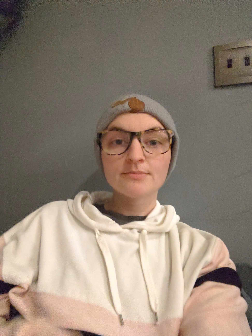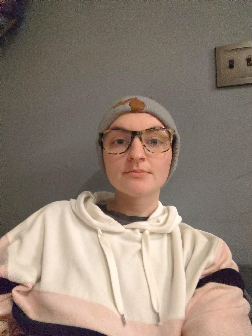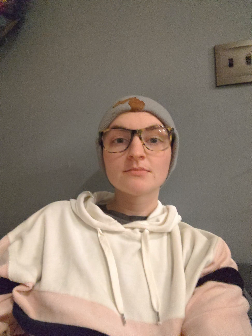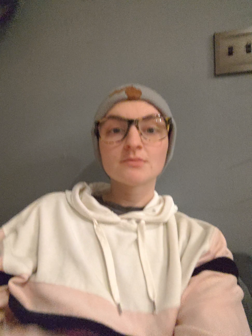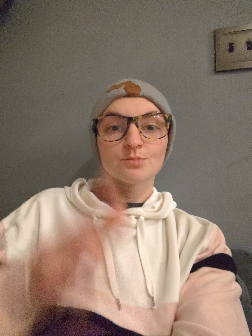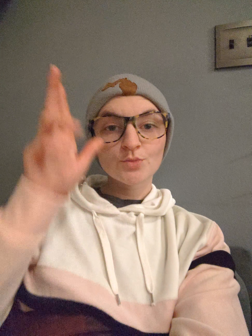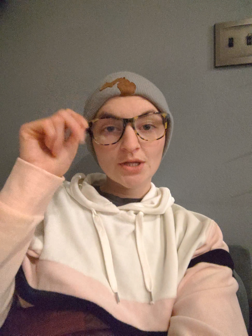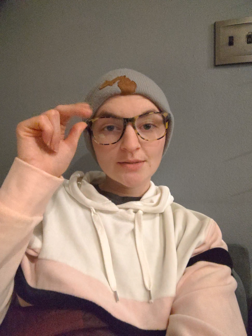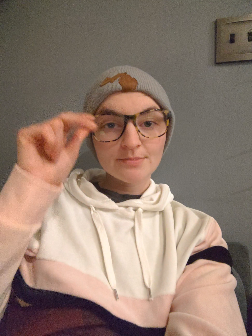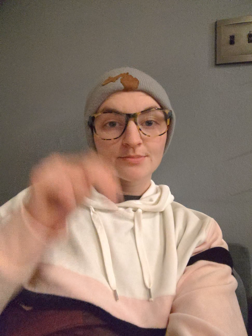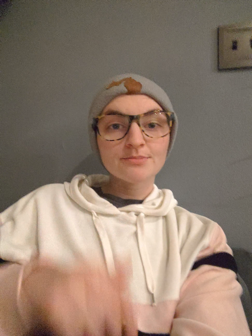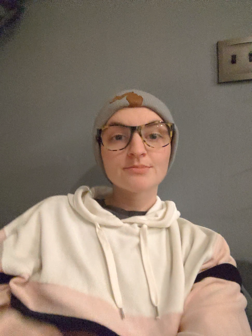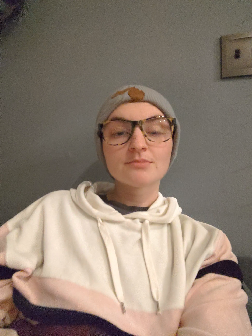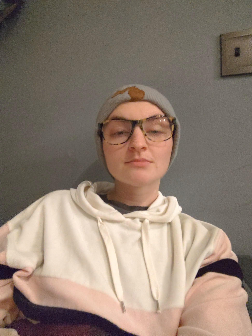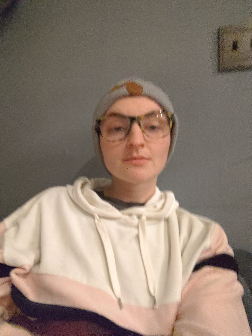horse